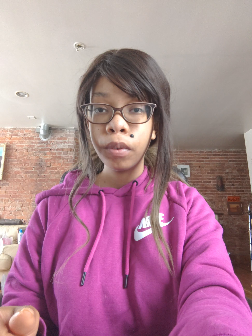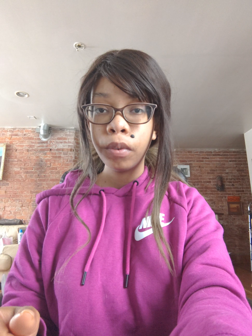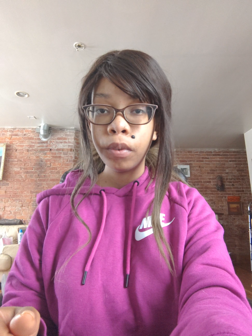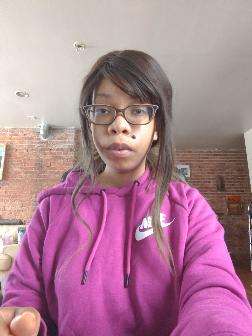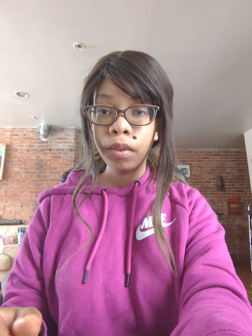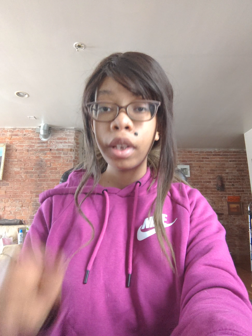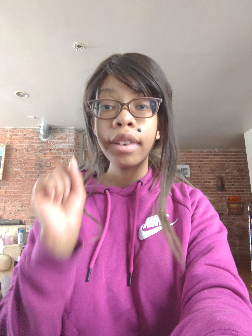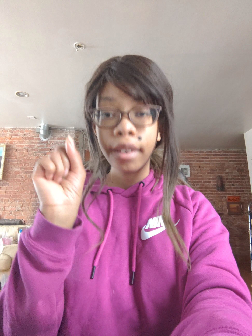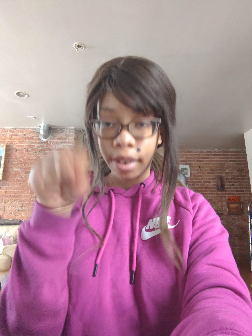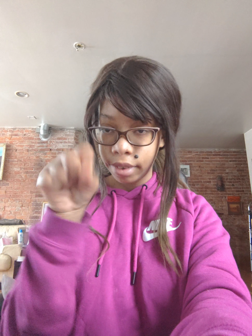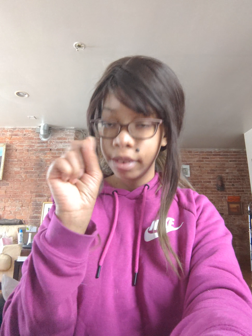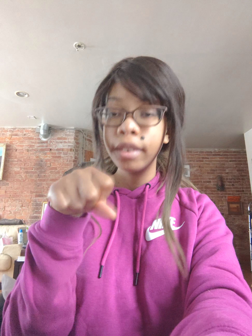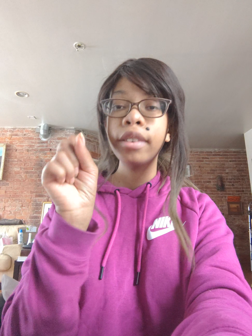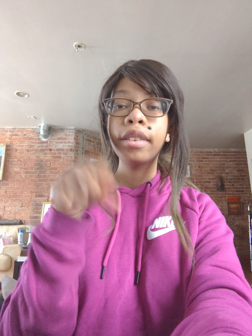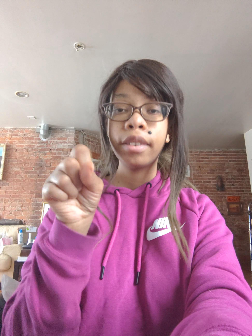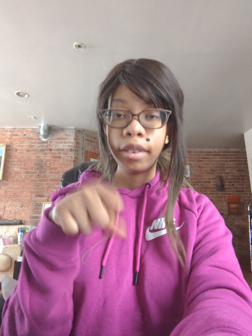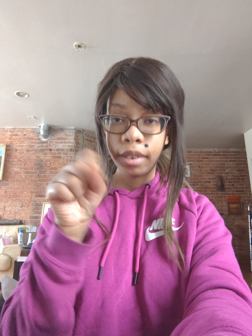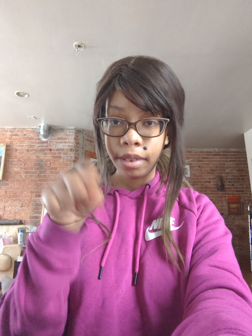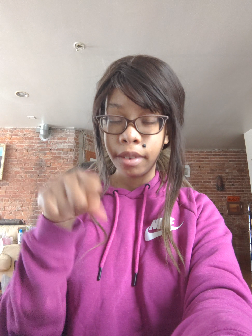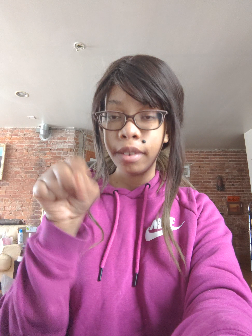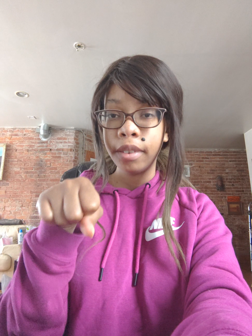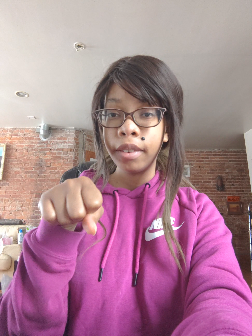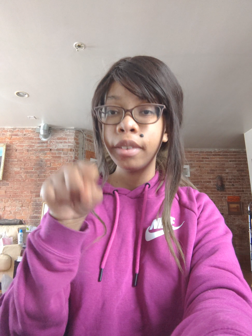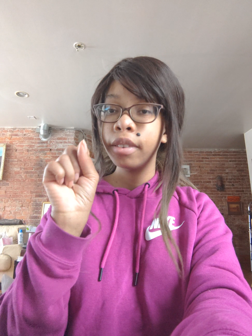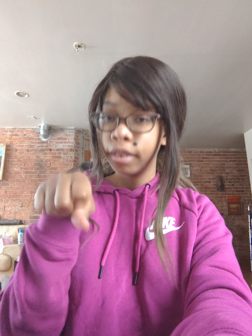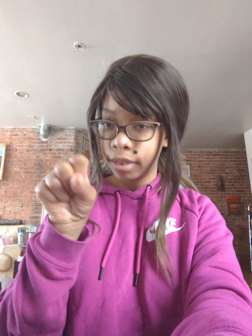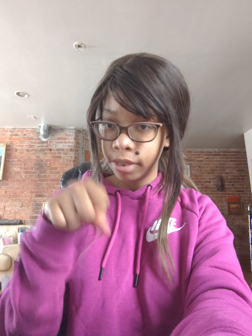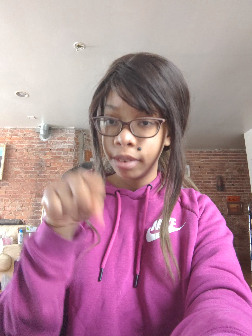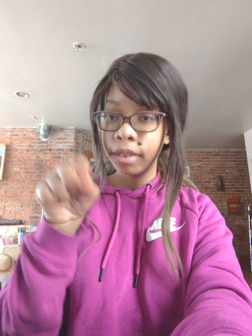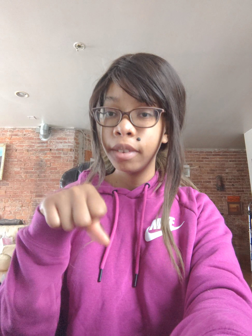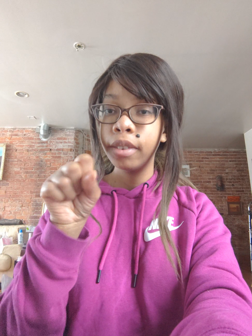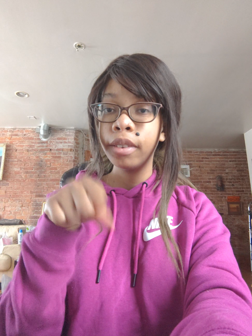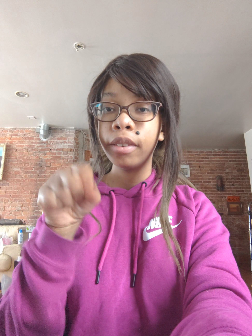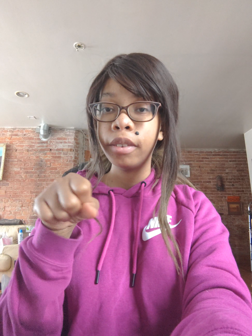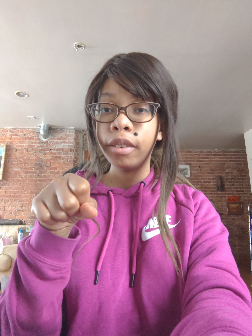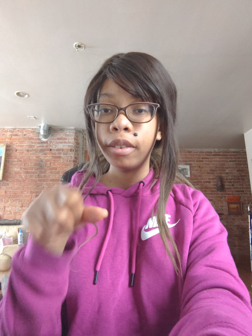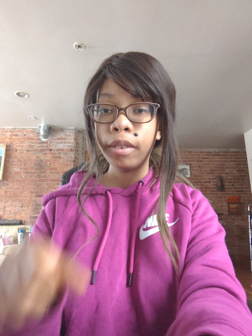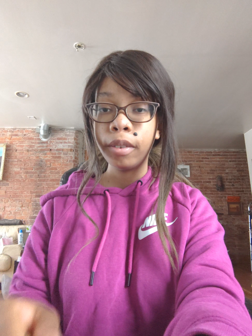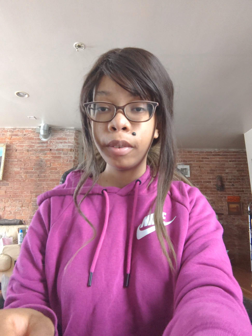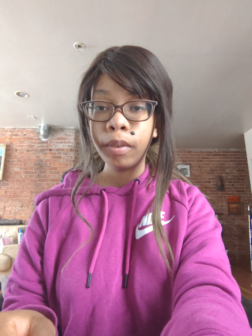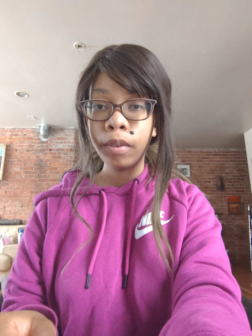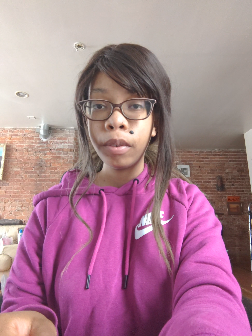yes